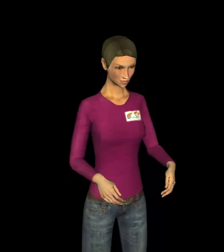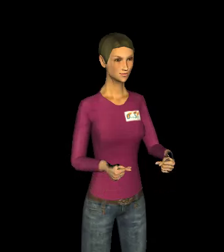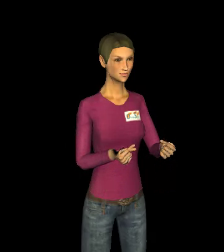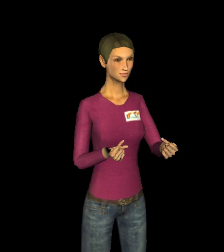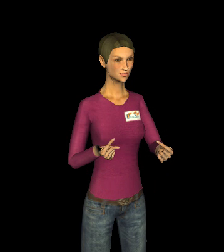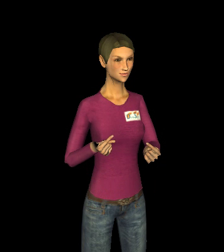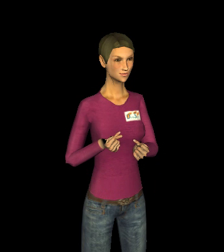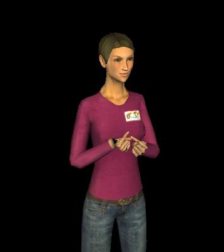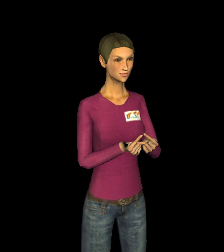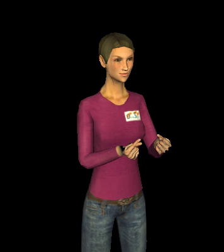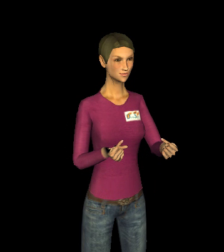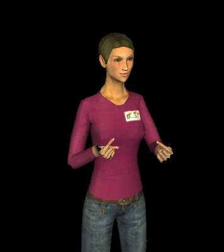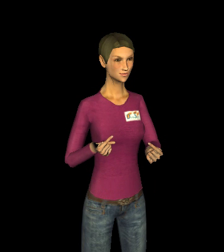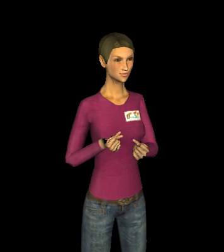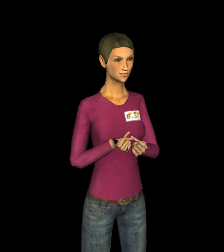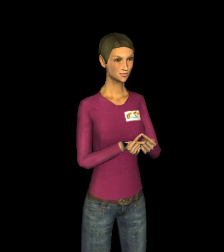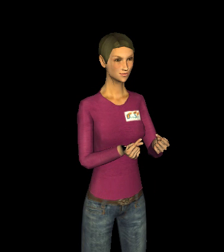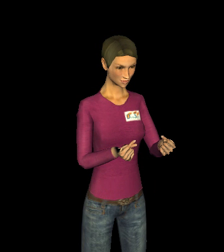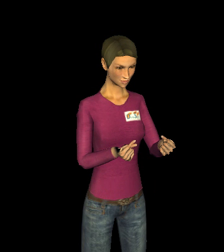اقتصاد